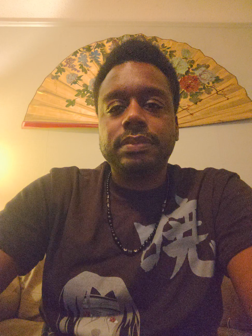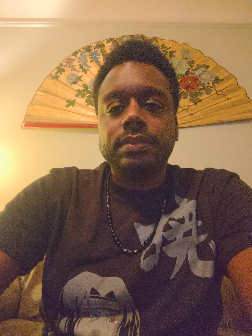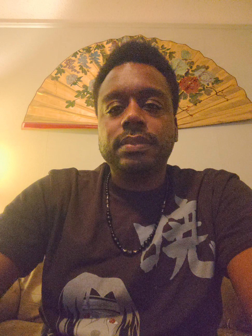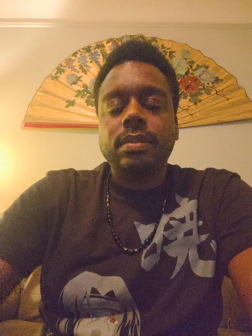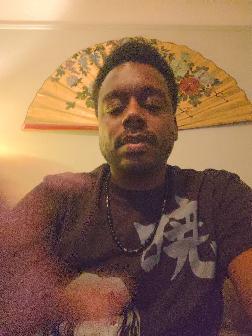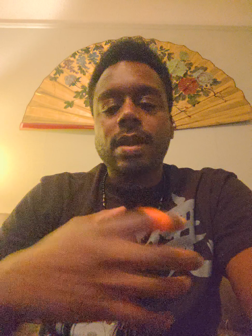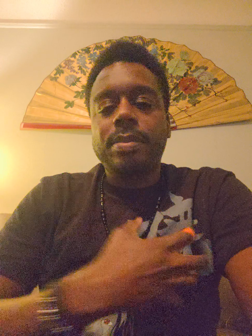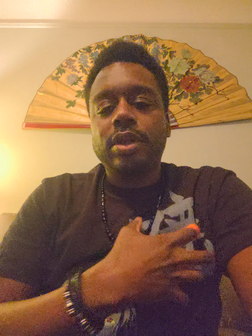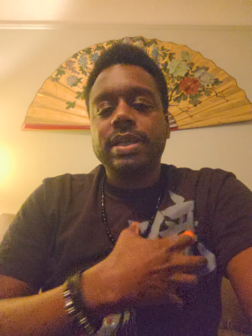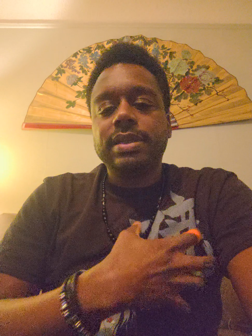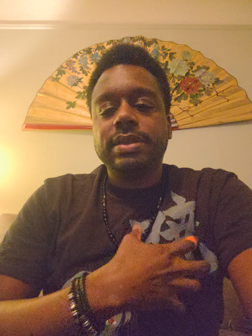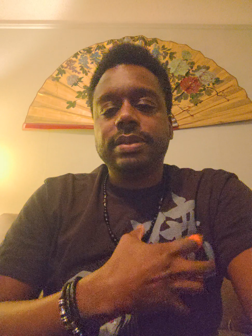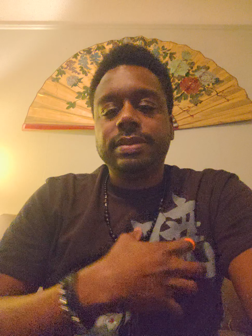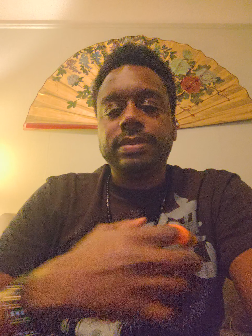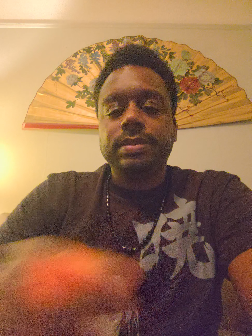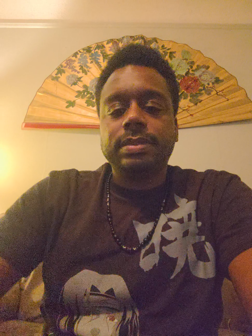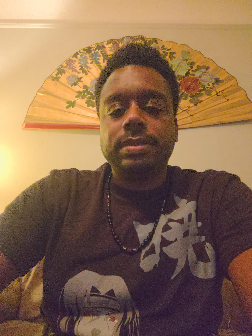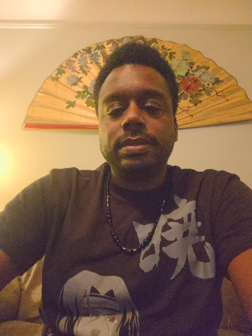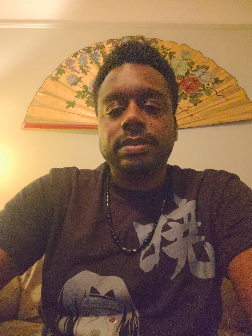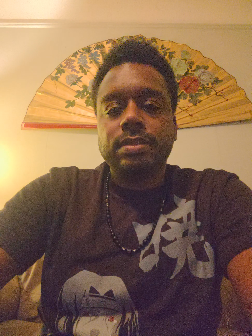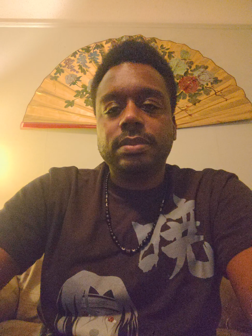police